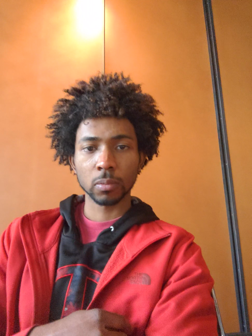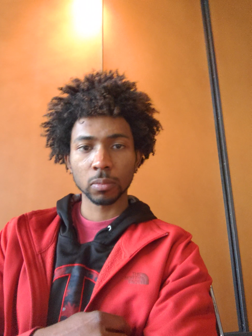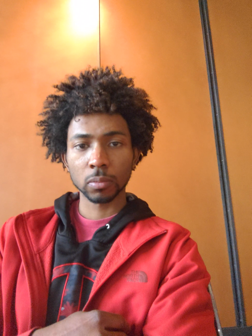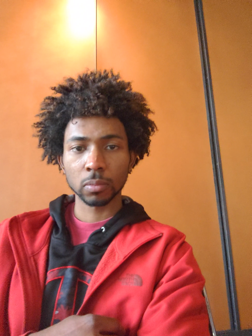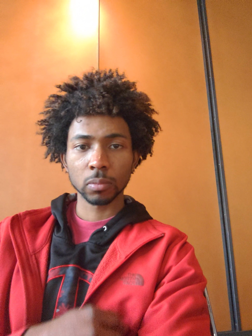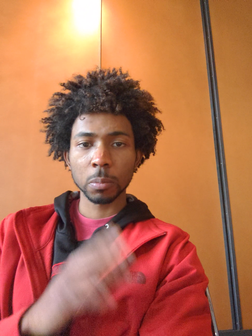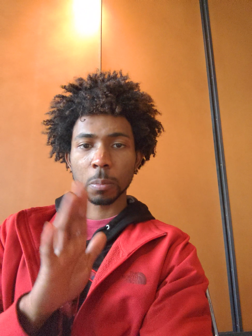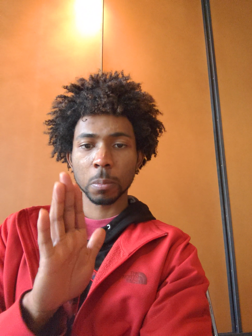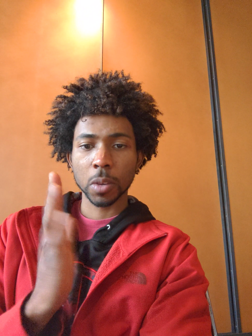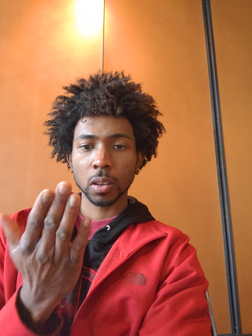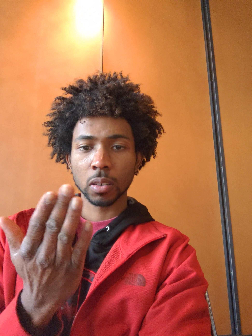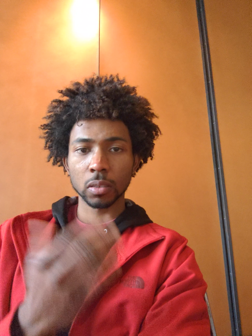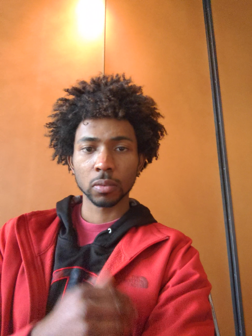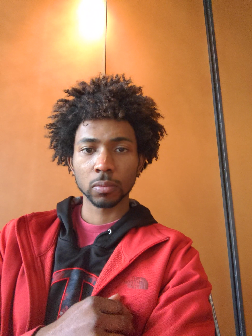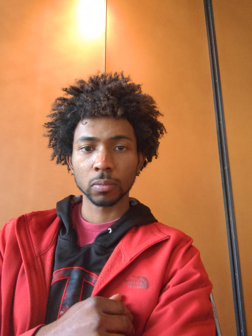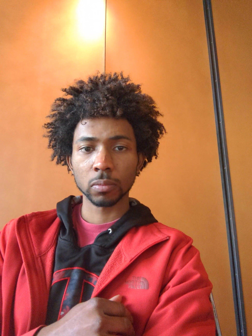book